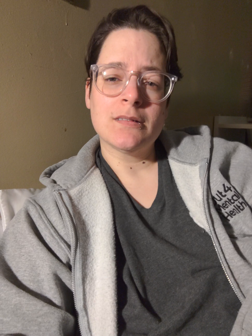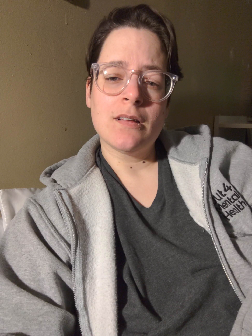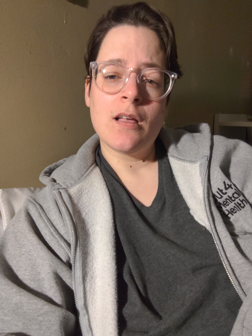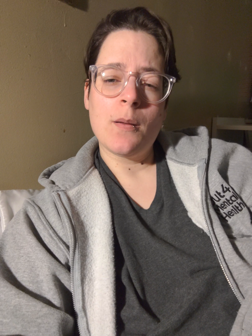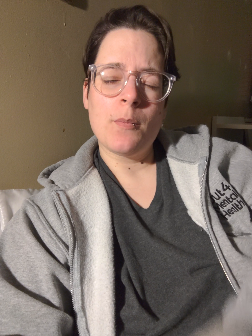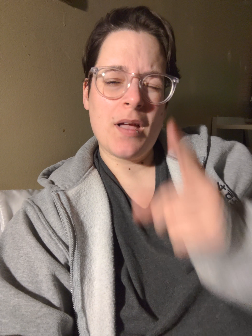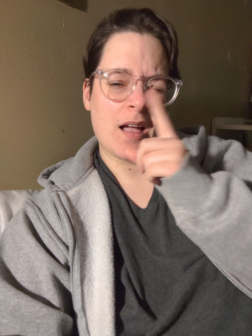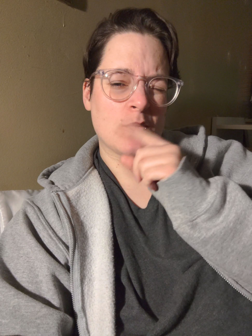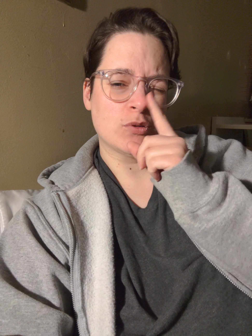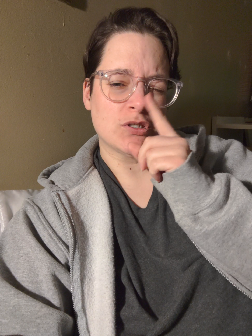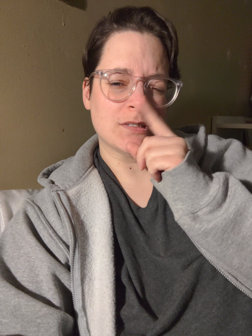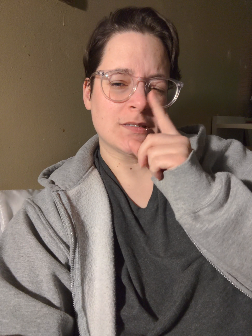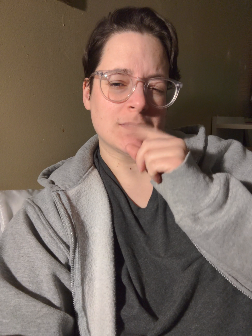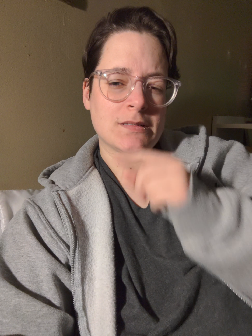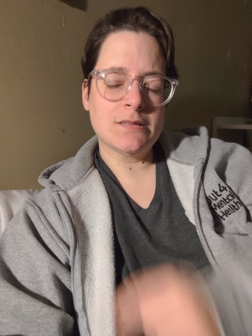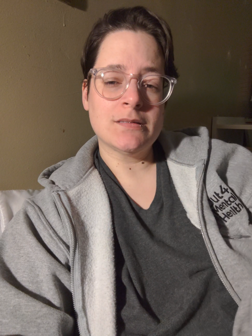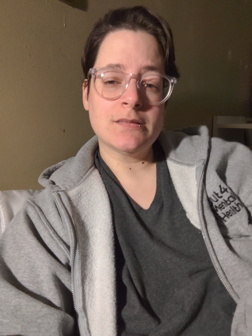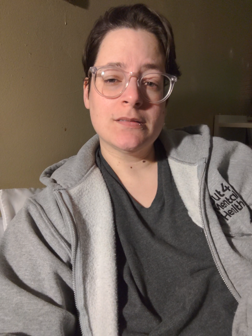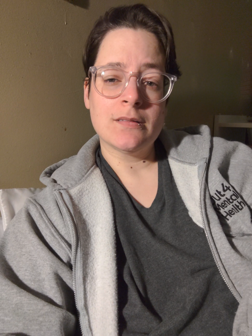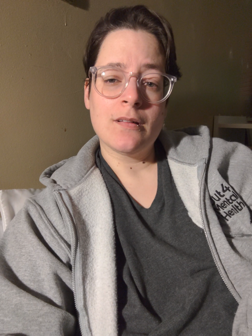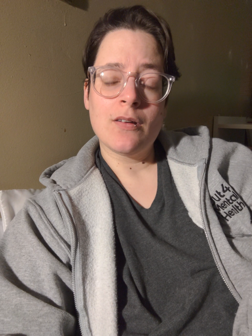mouse